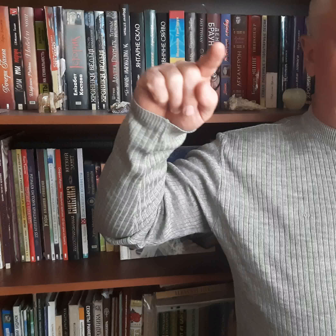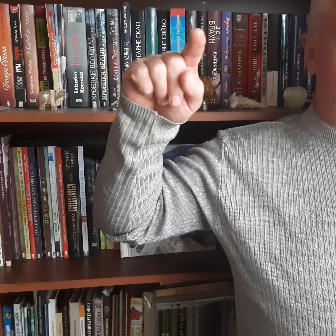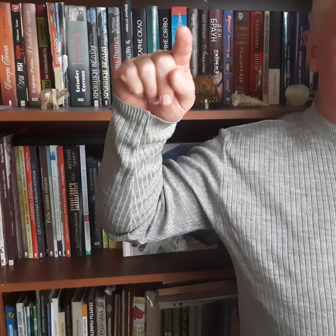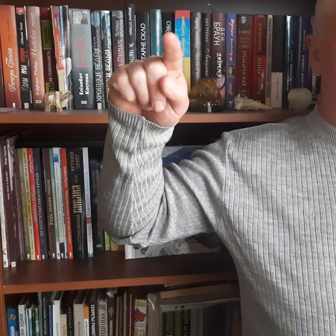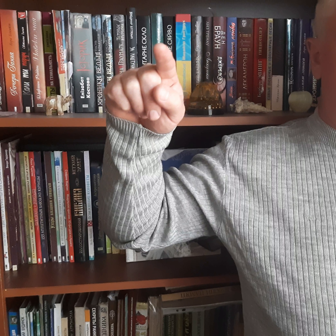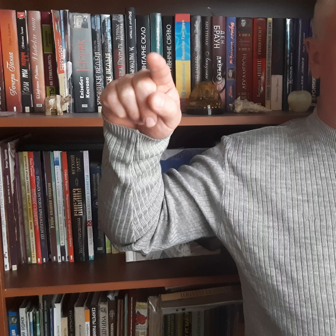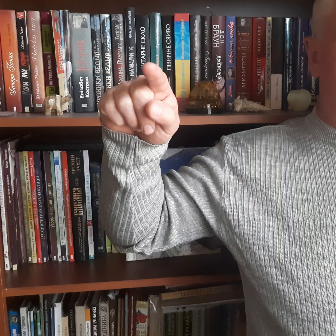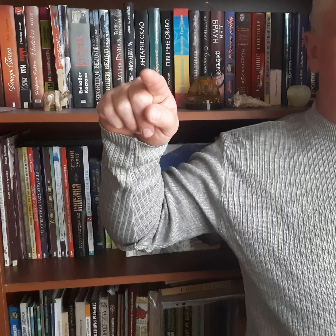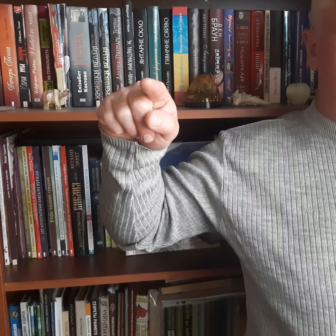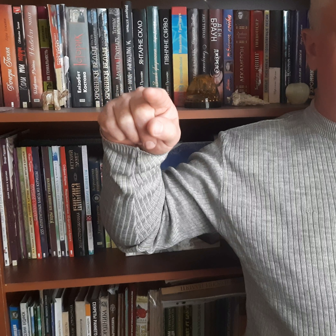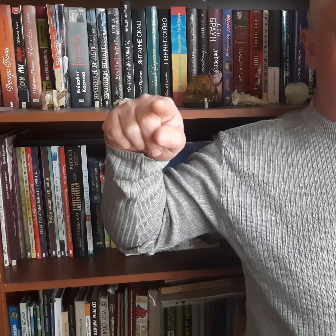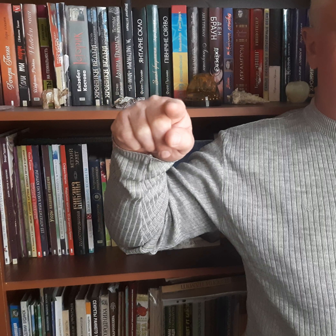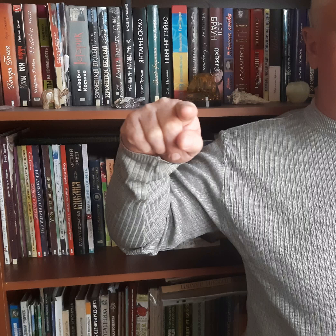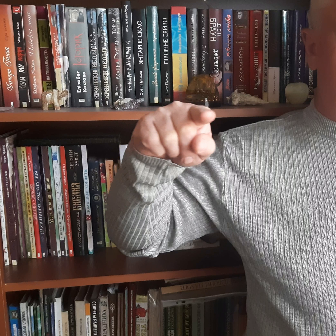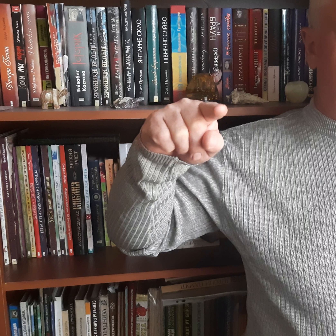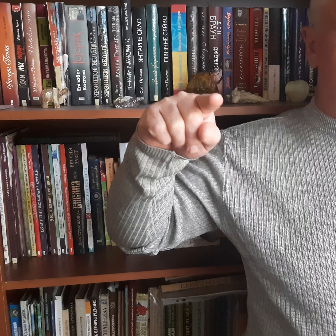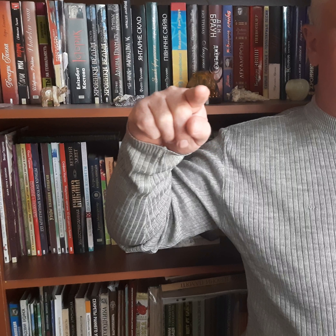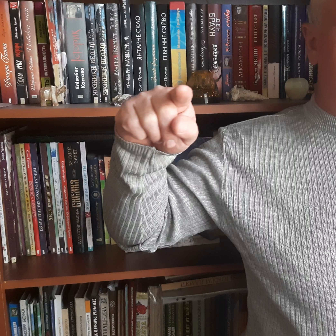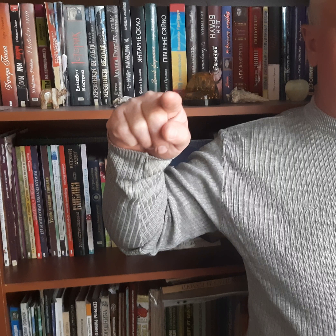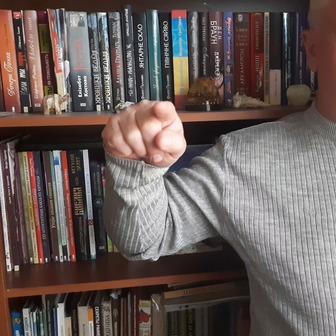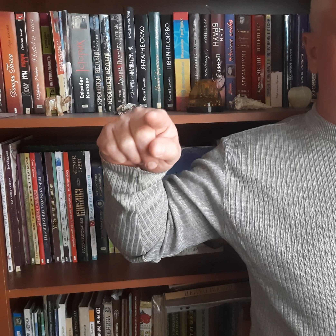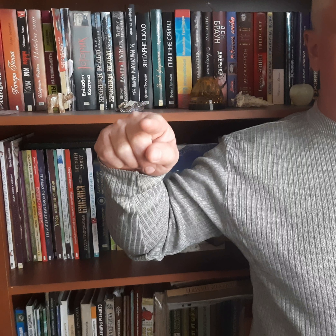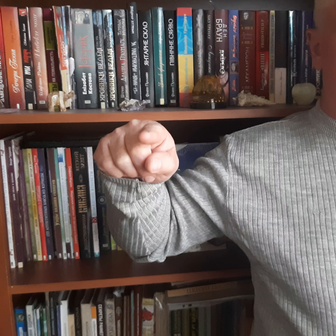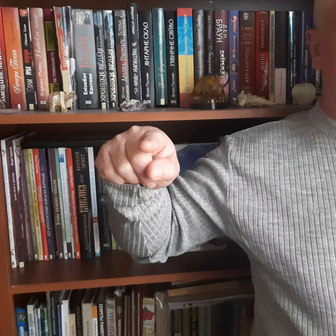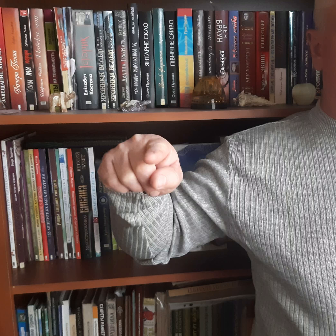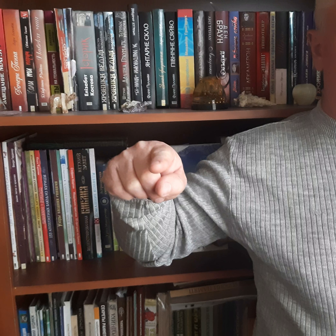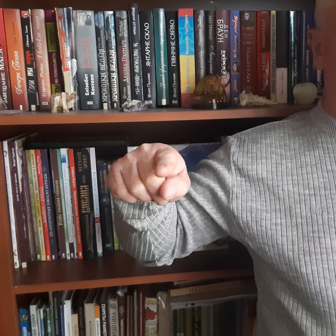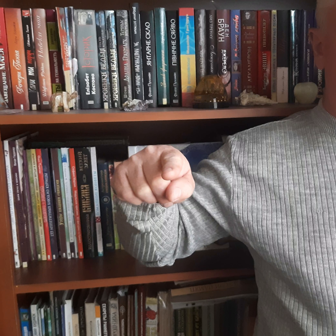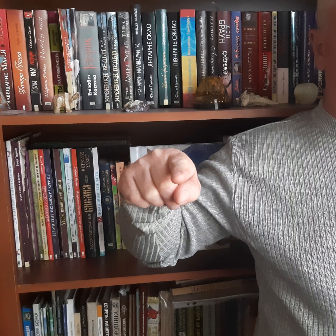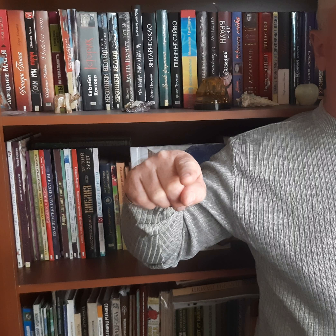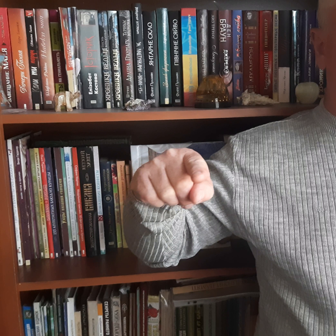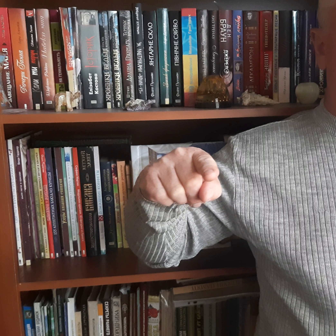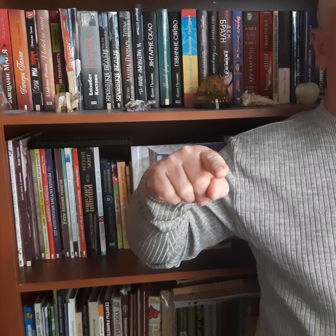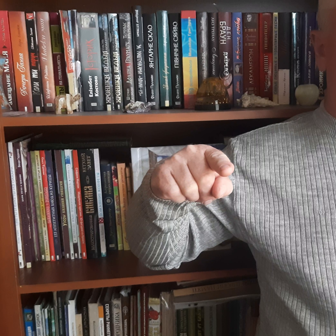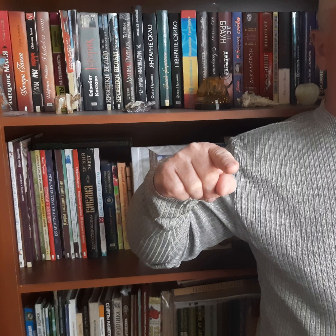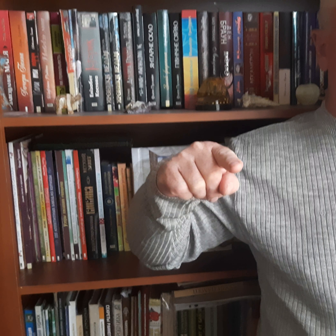З